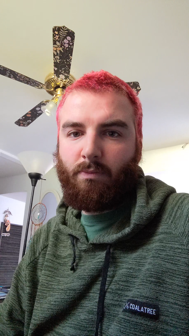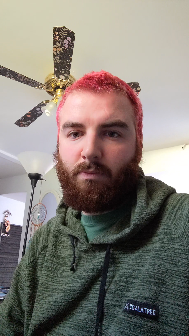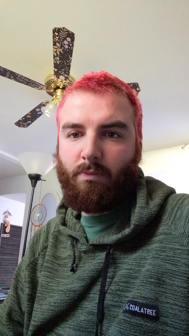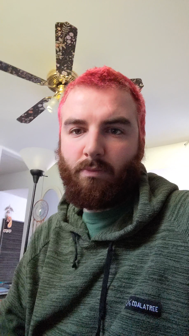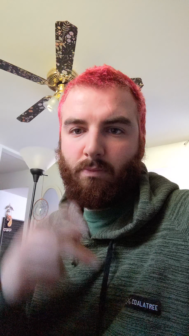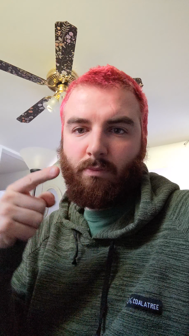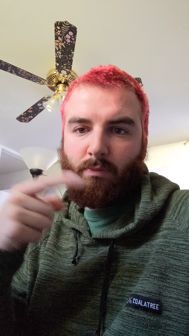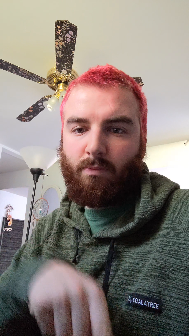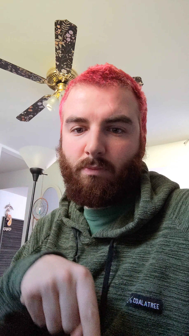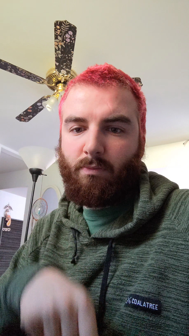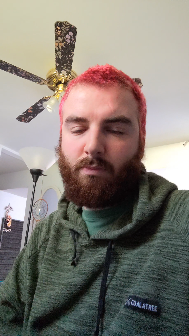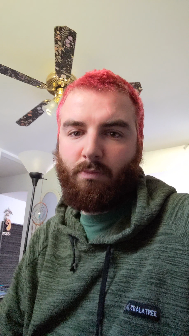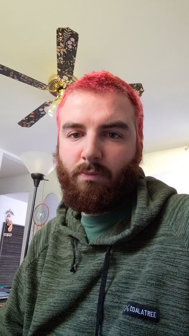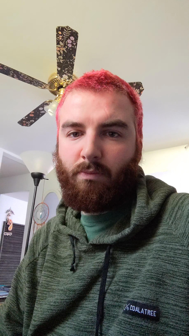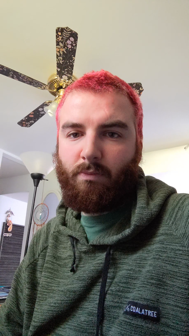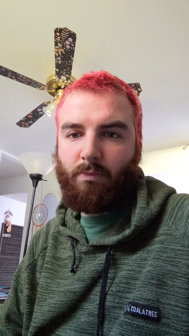cut